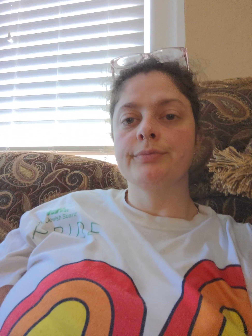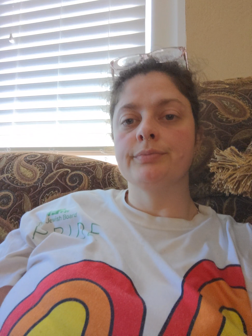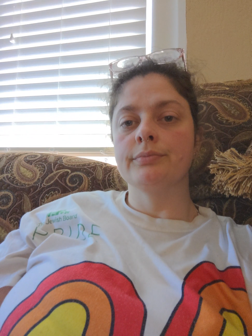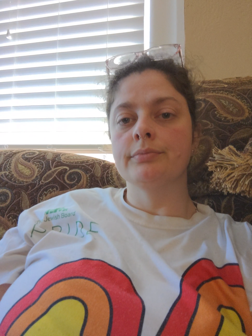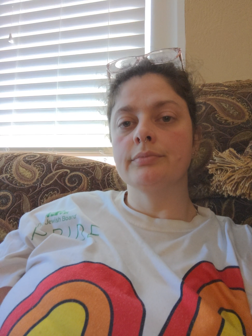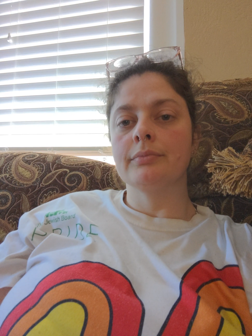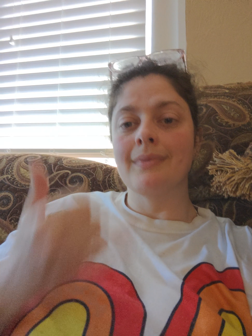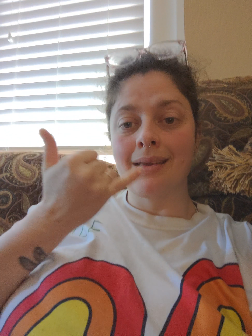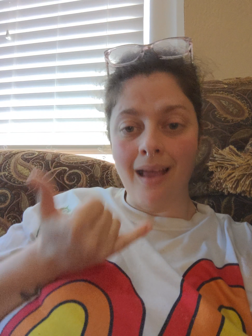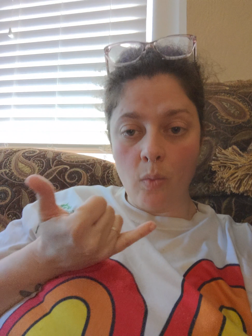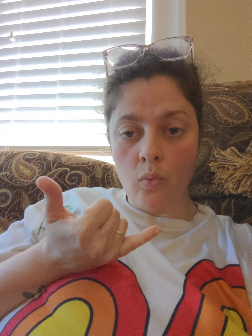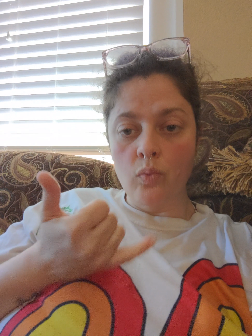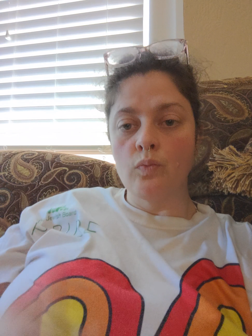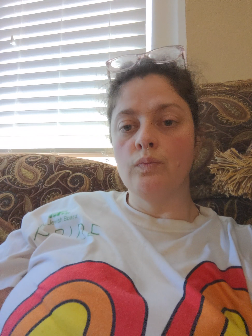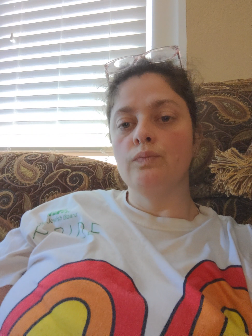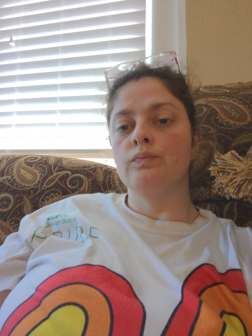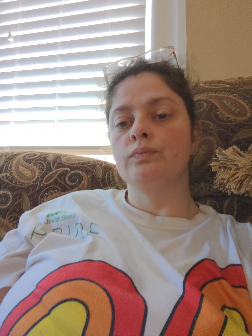now